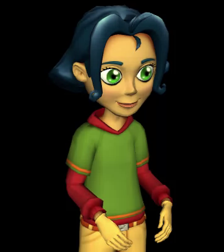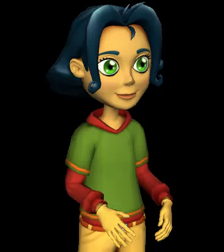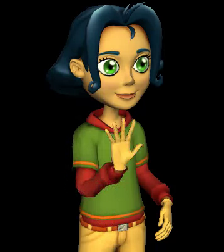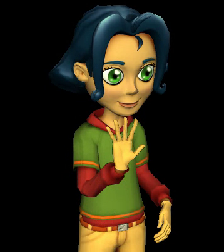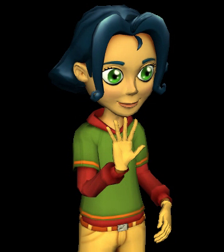5